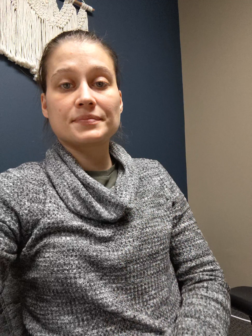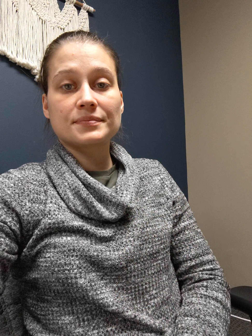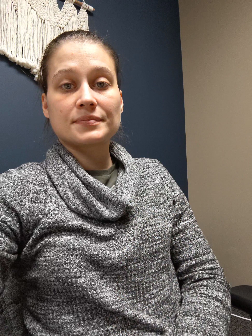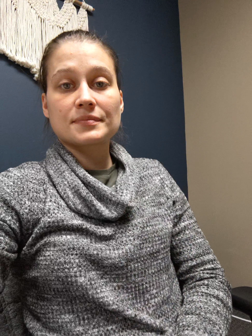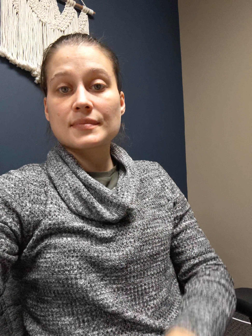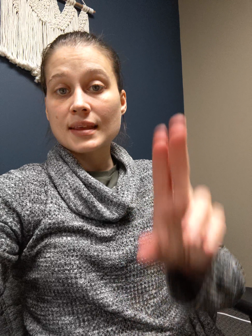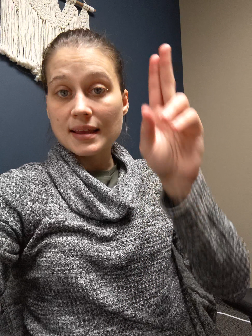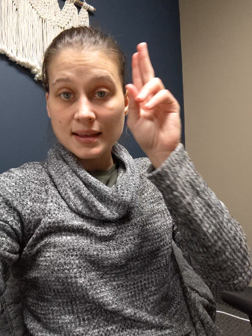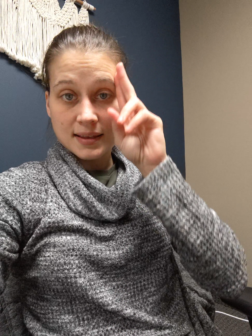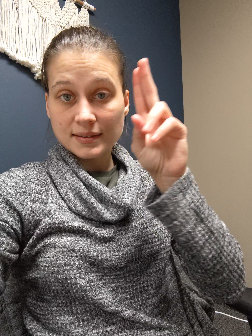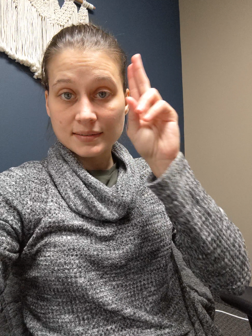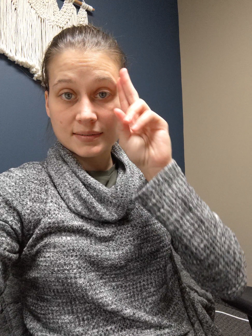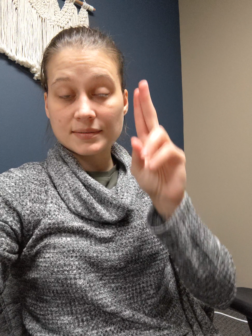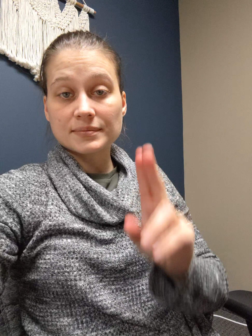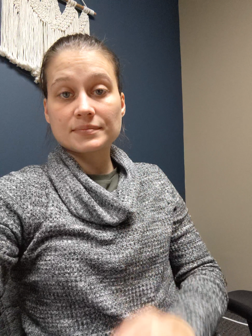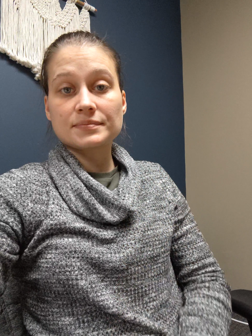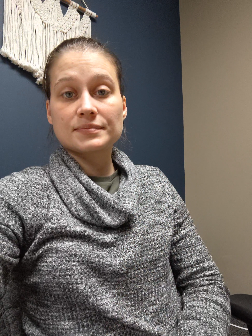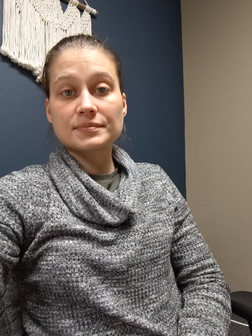uncle